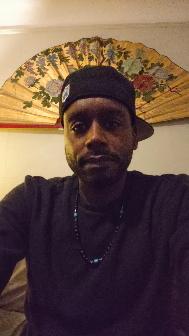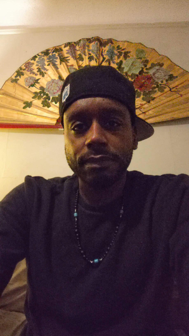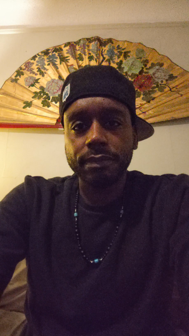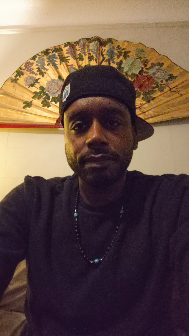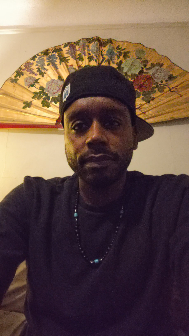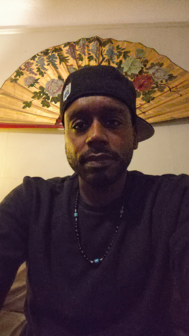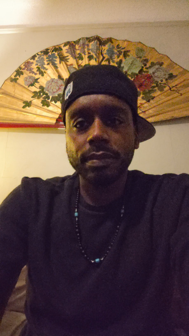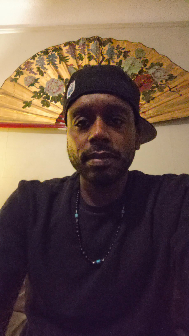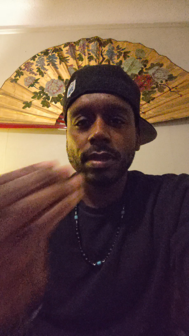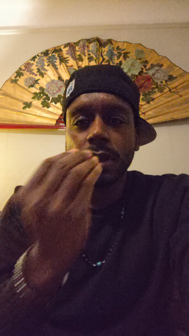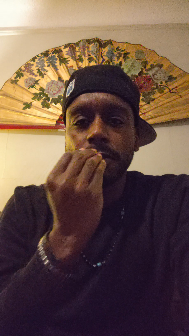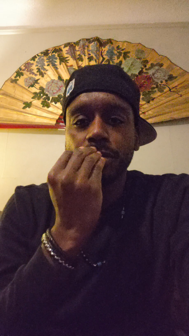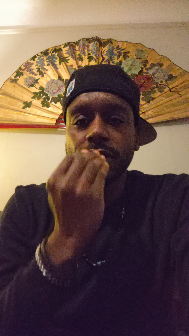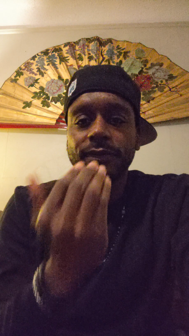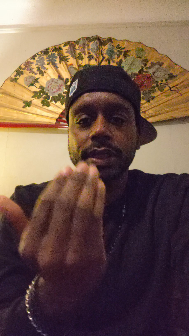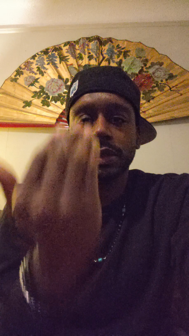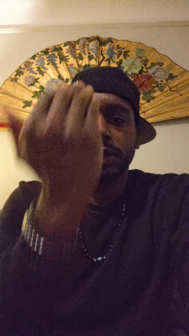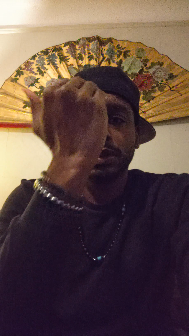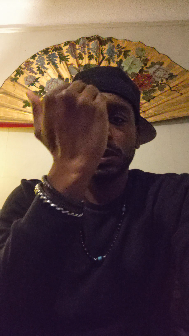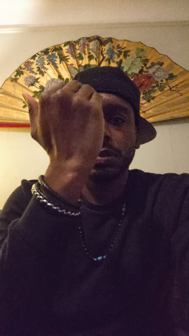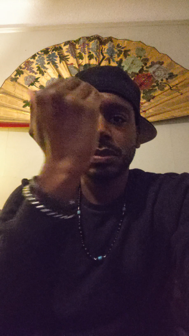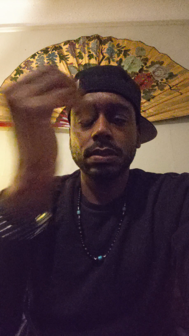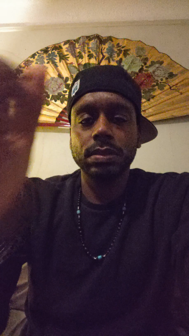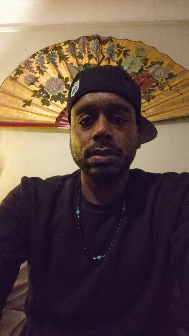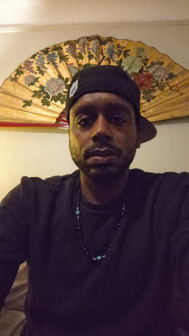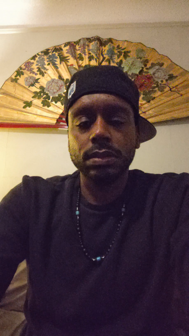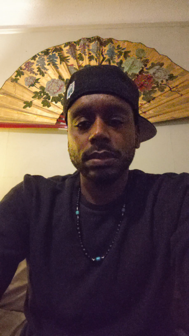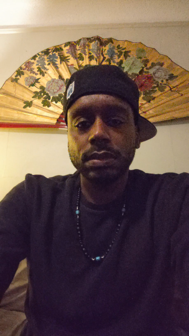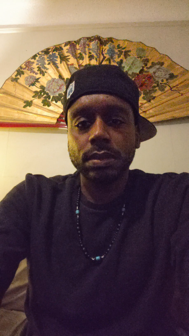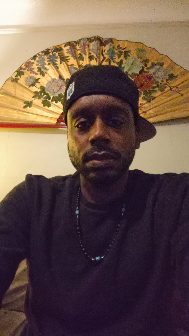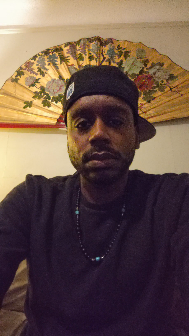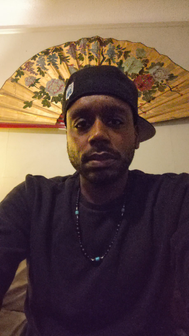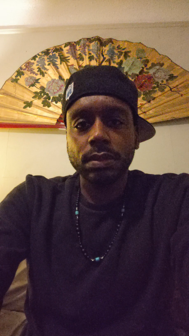breakfast